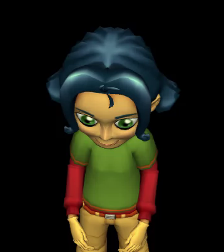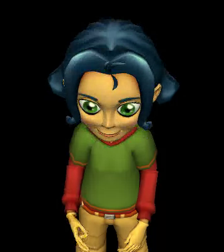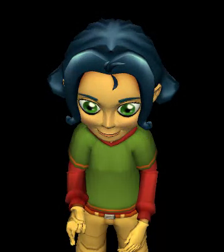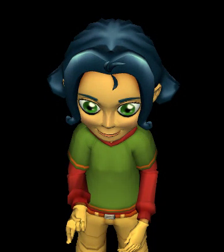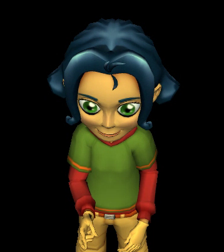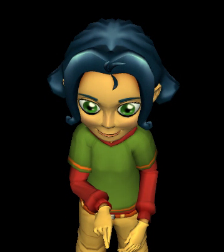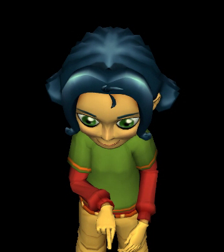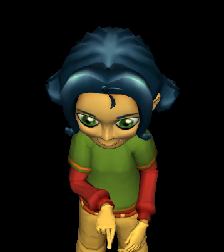يعود